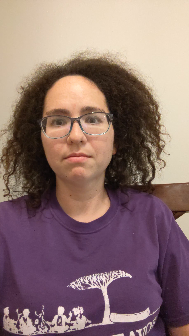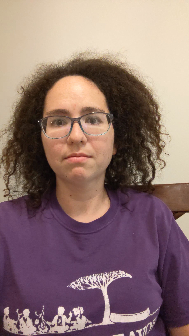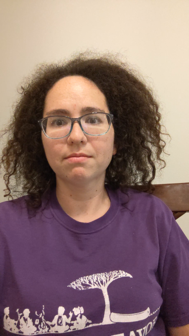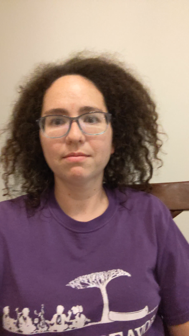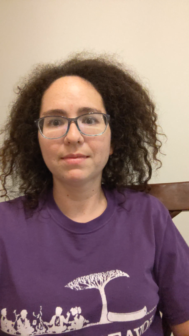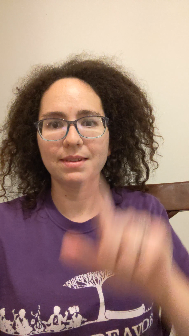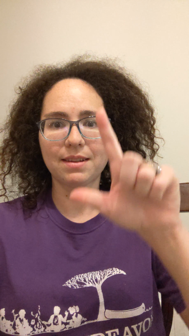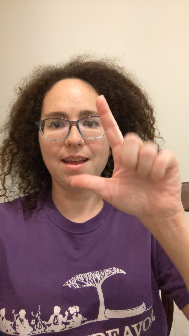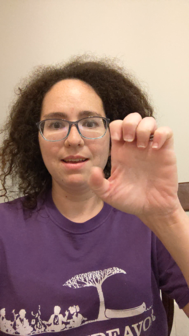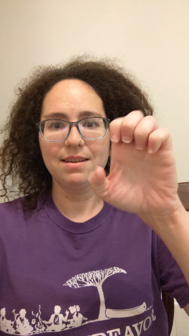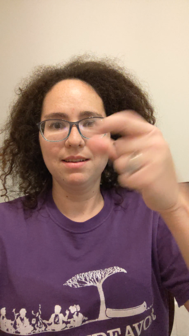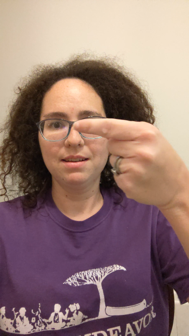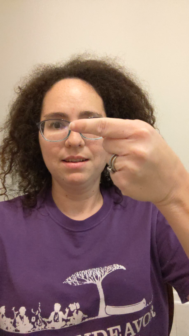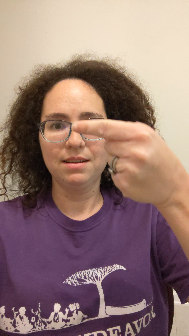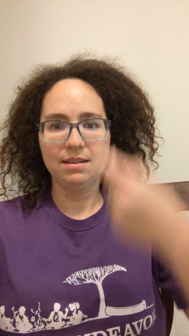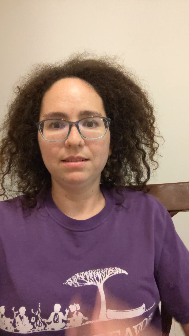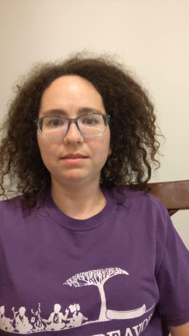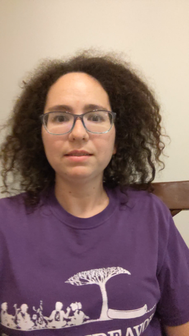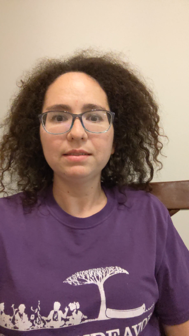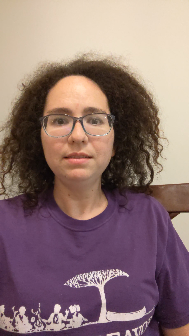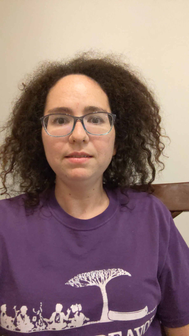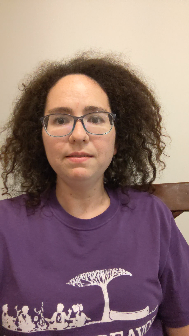leg